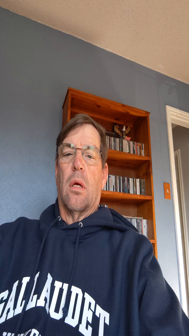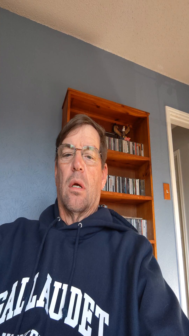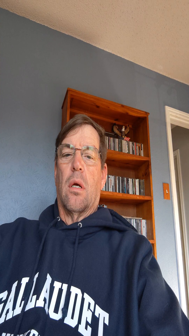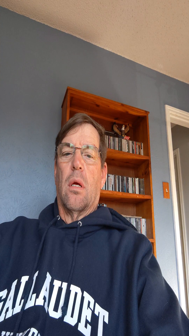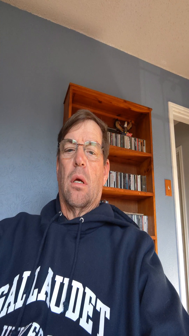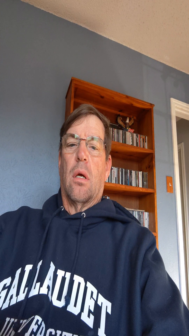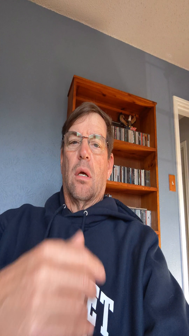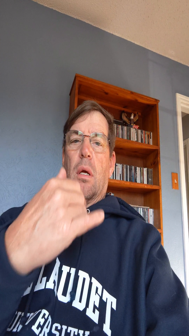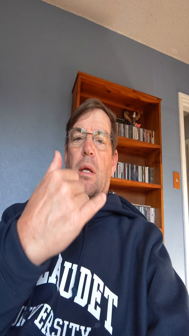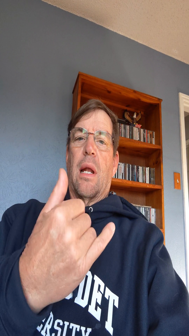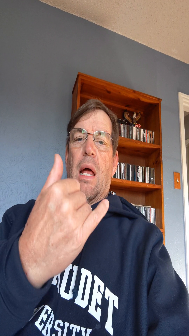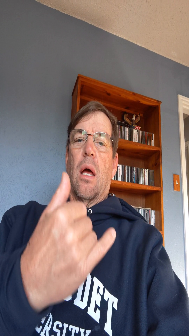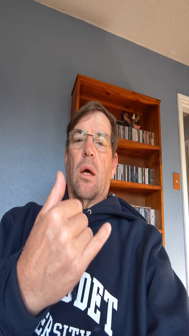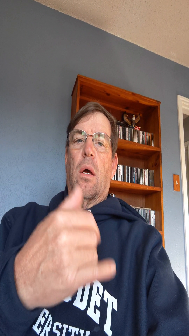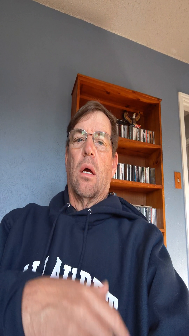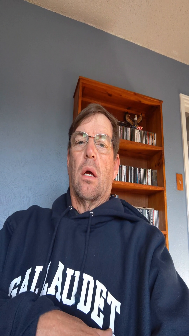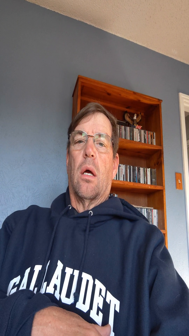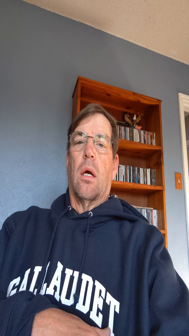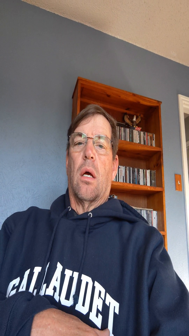now